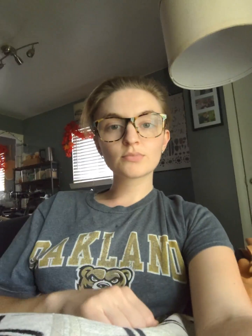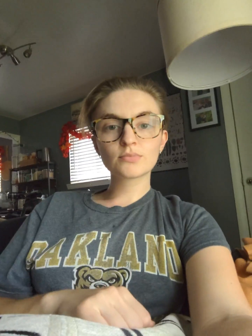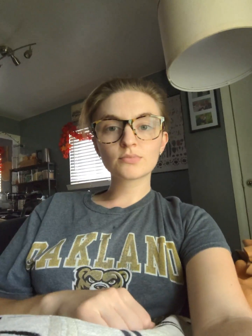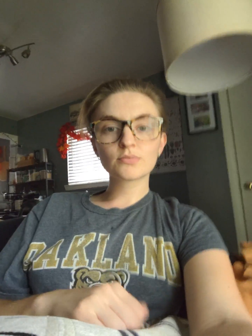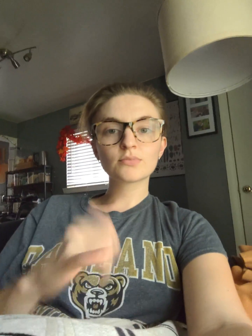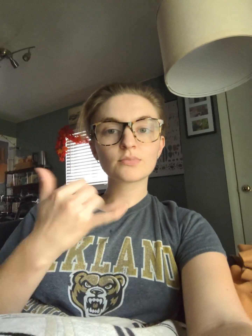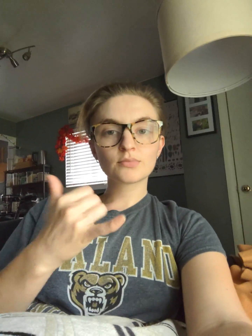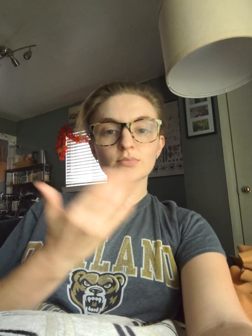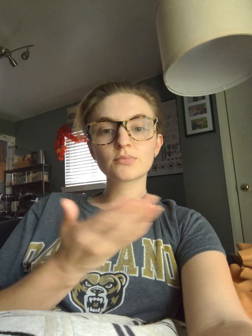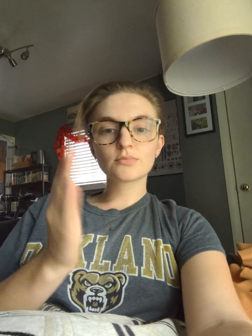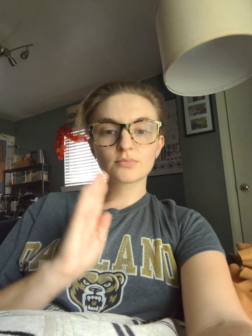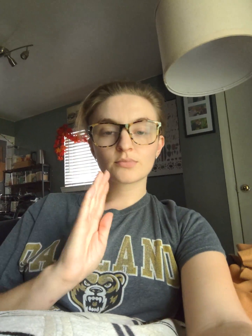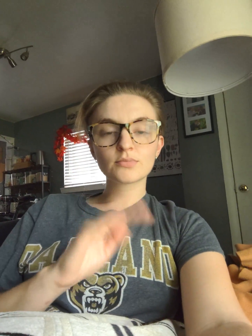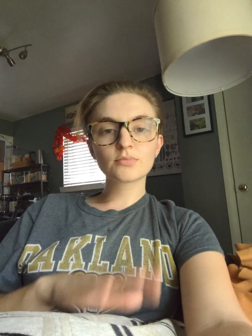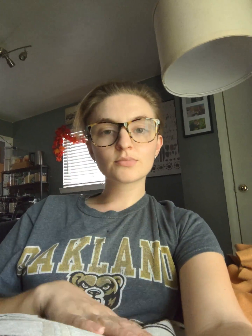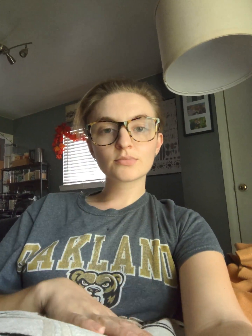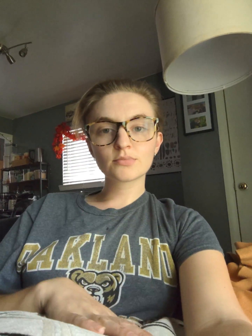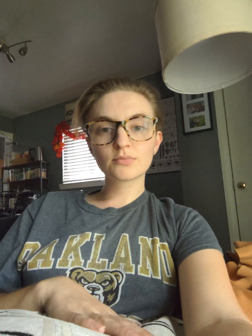playpen